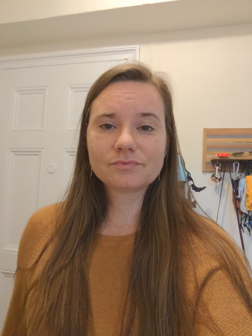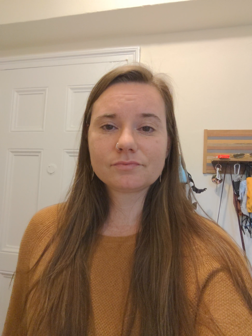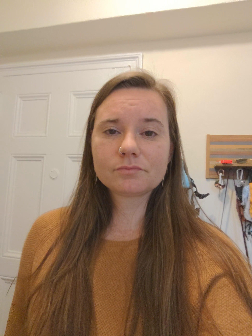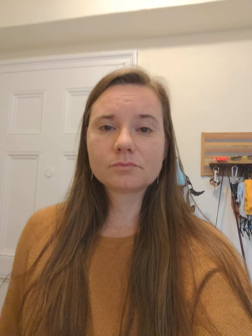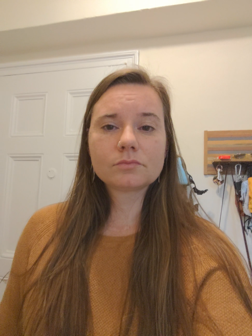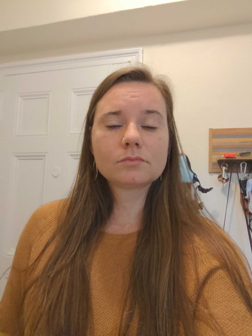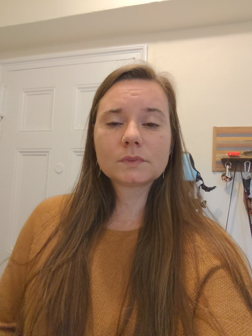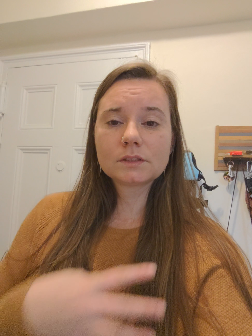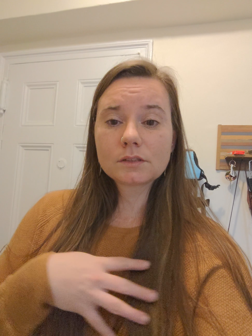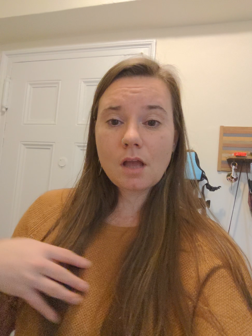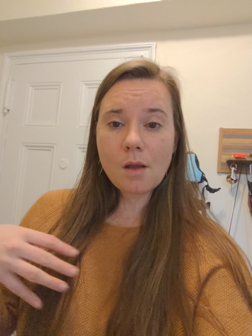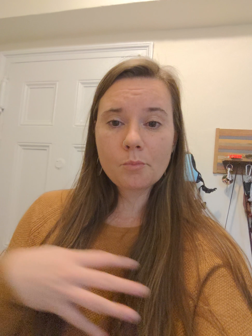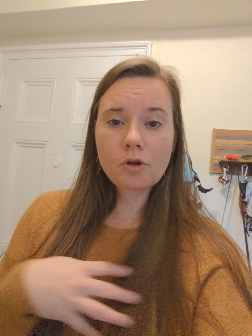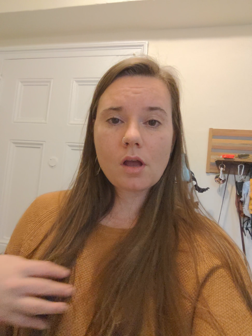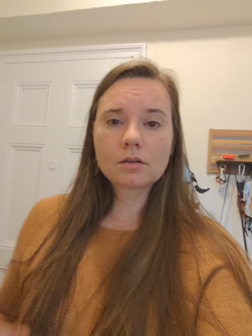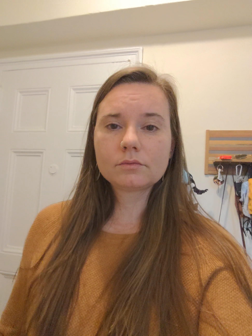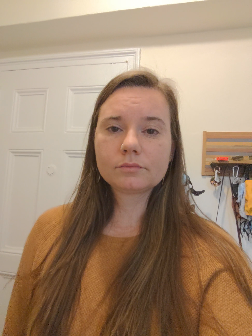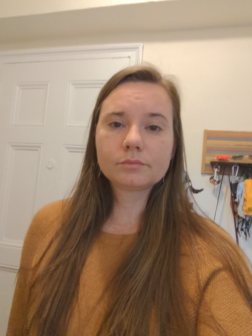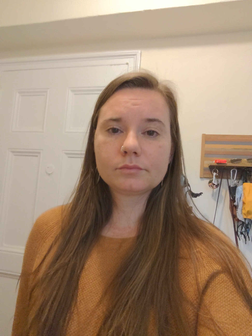zebra